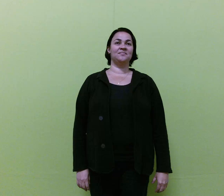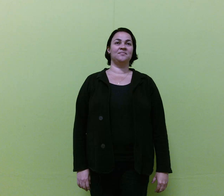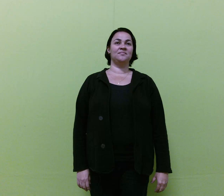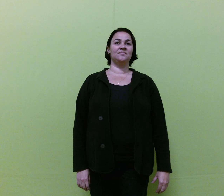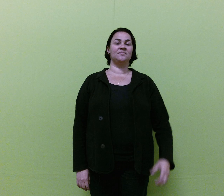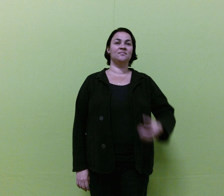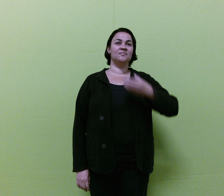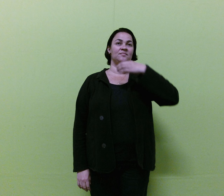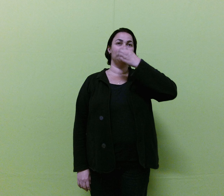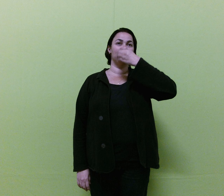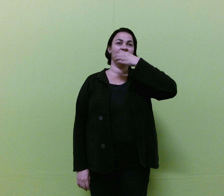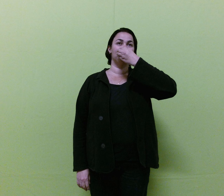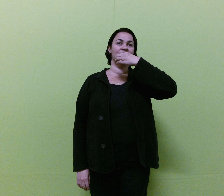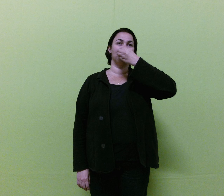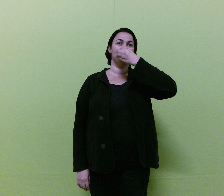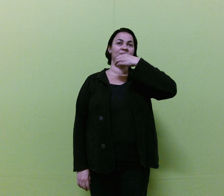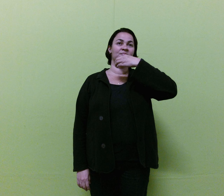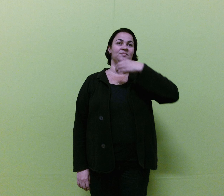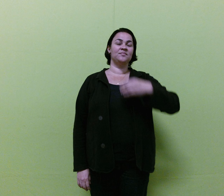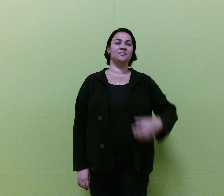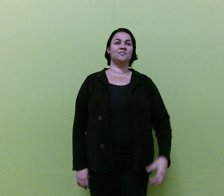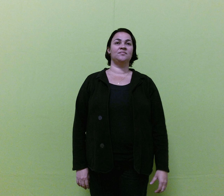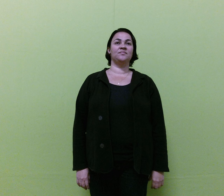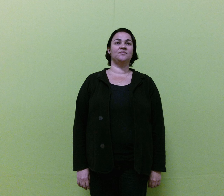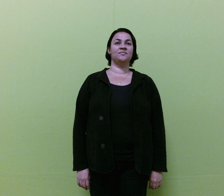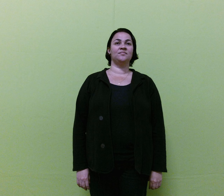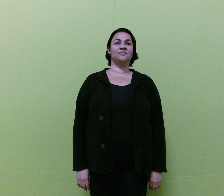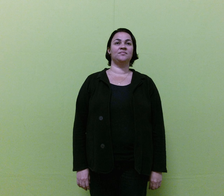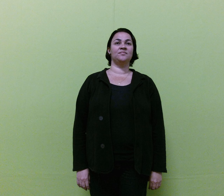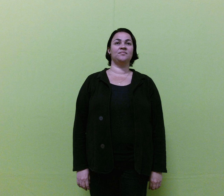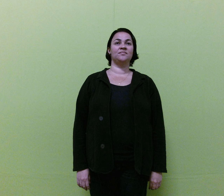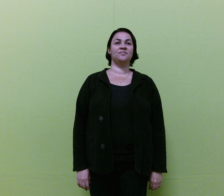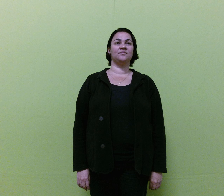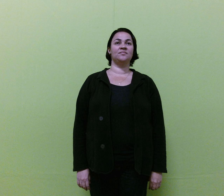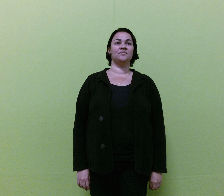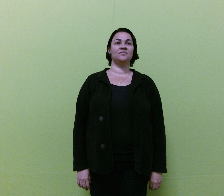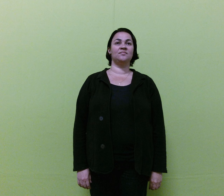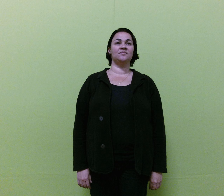maçã